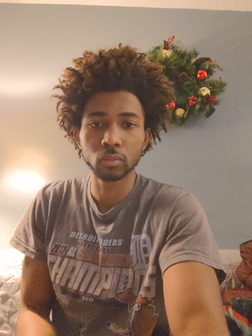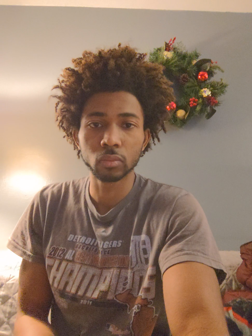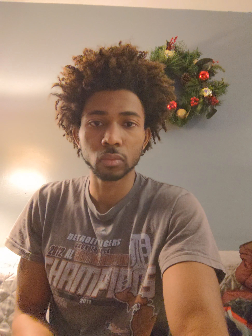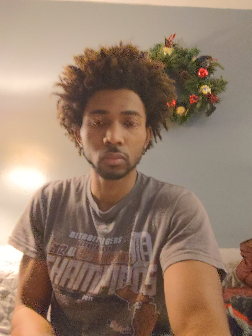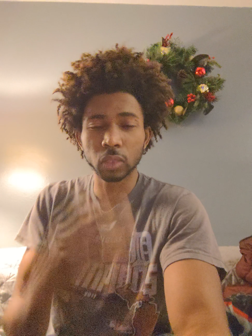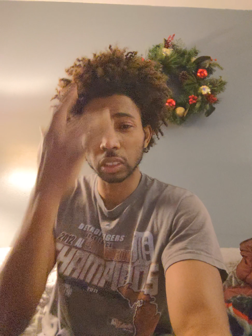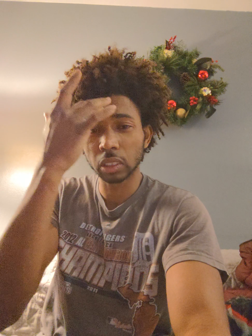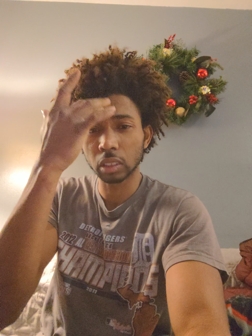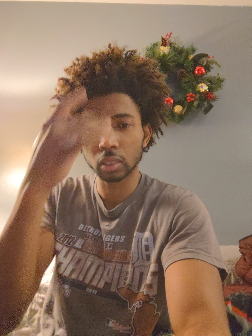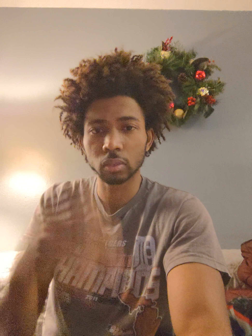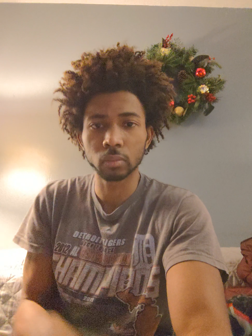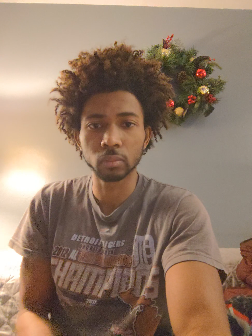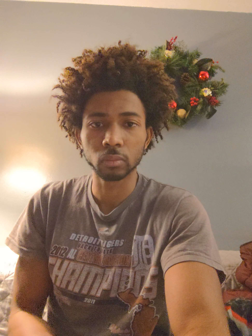sick